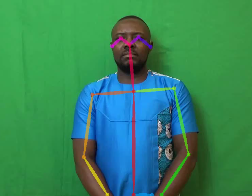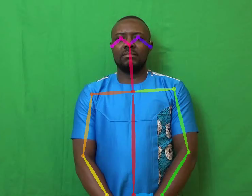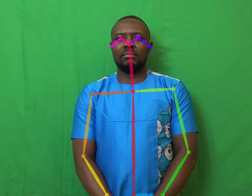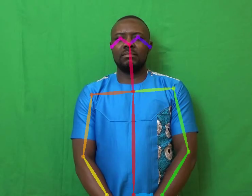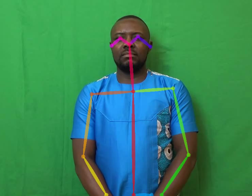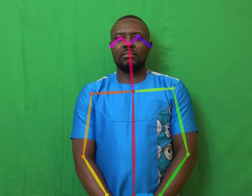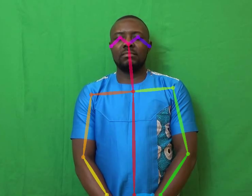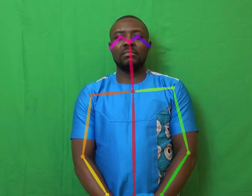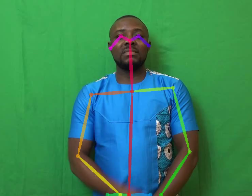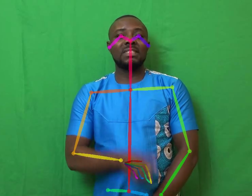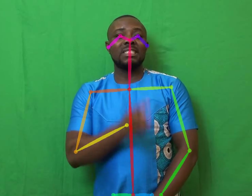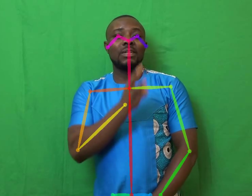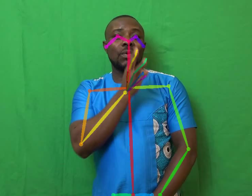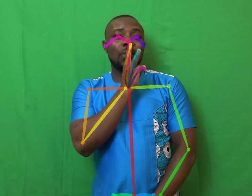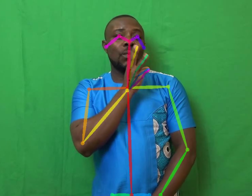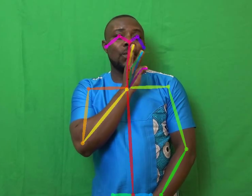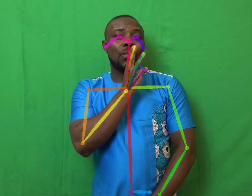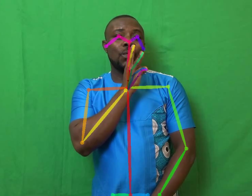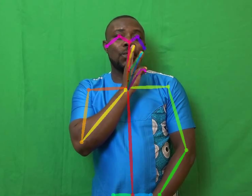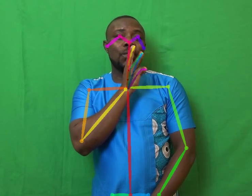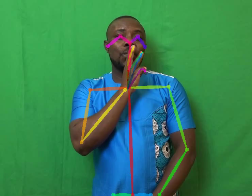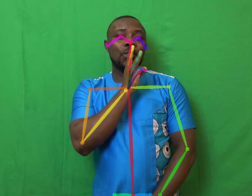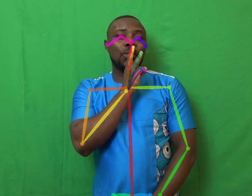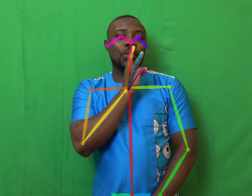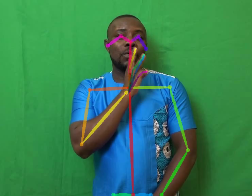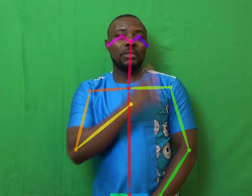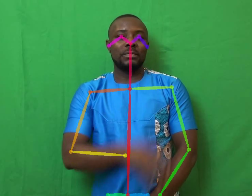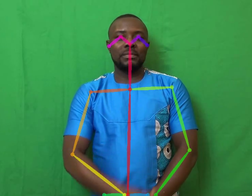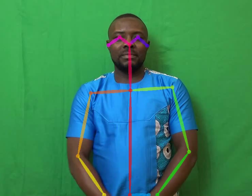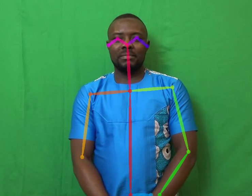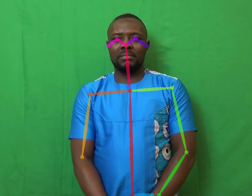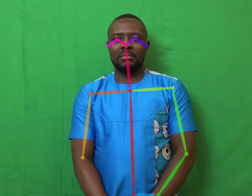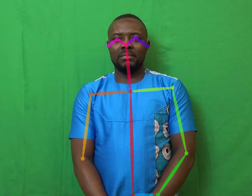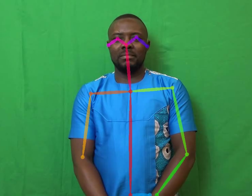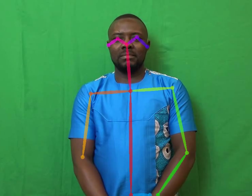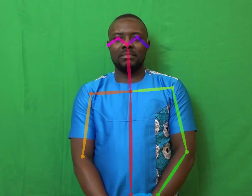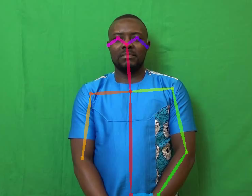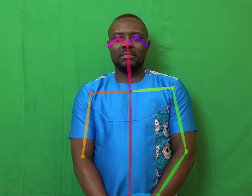water